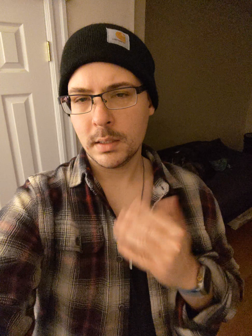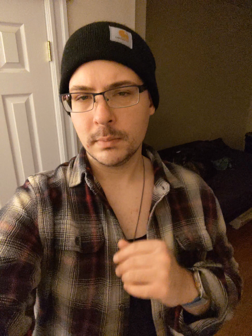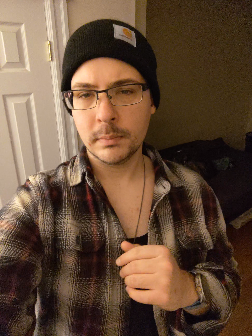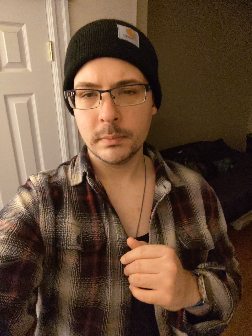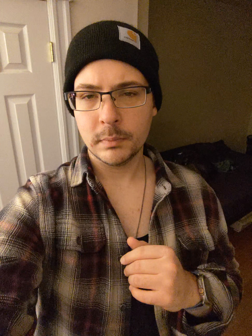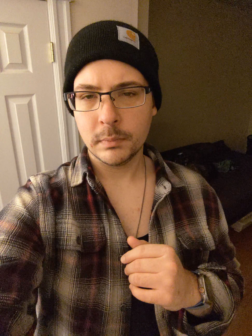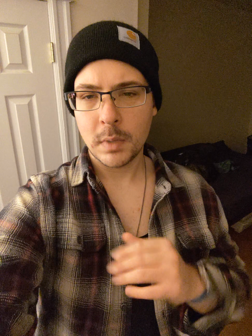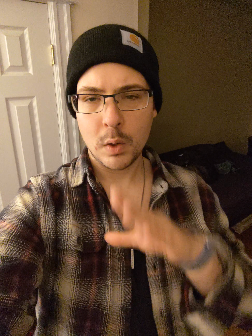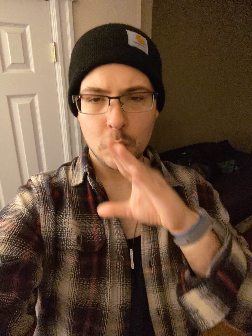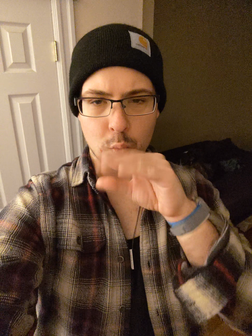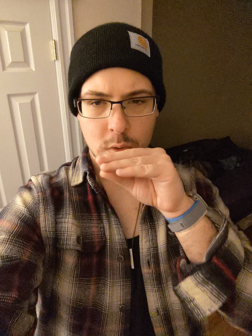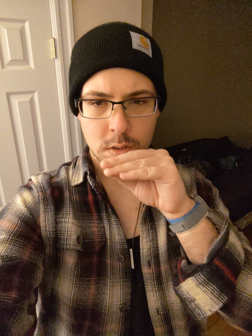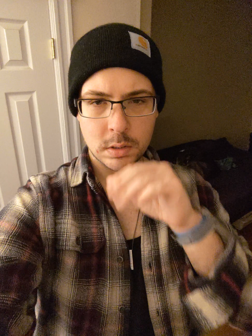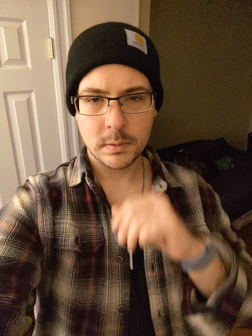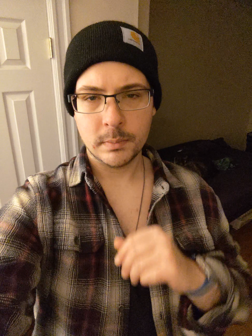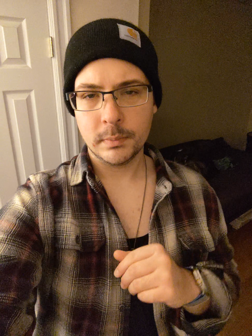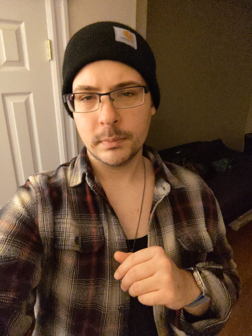goose